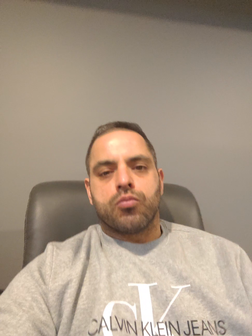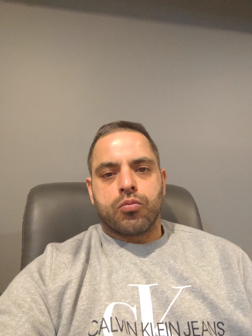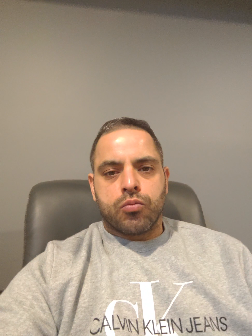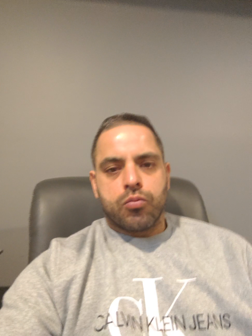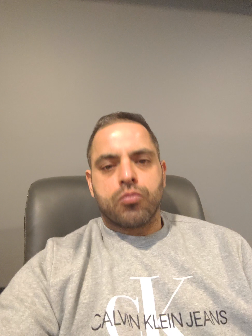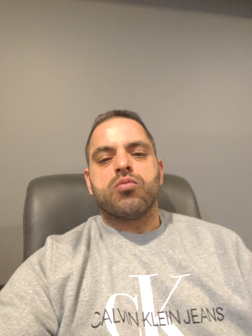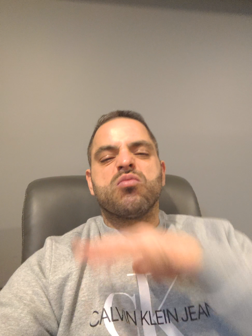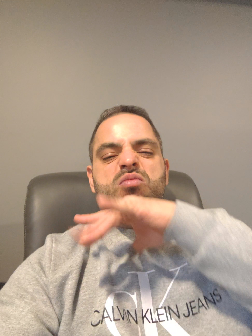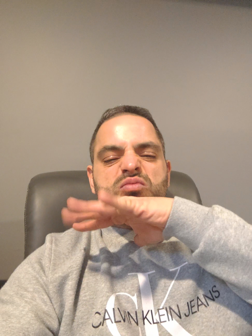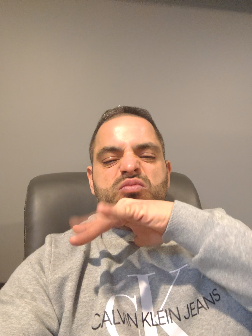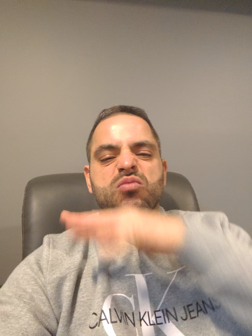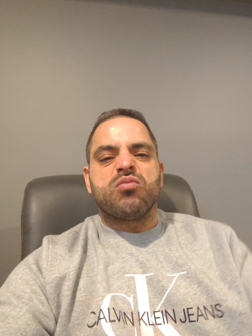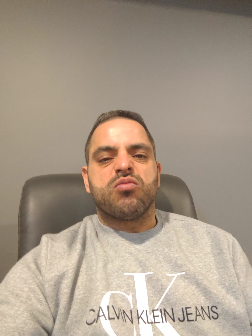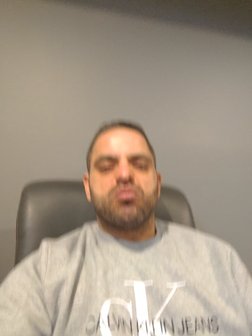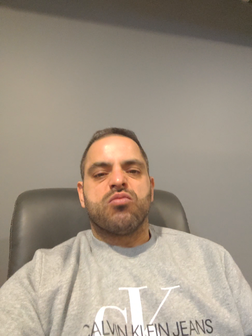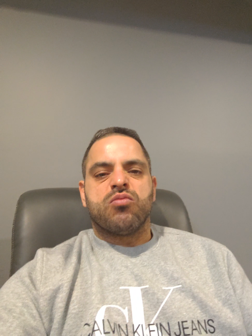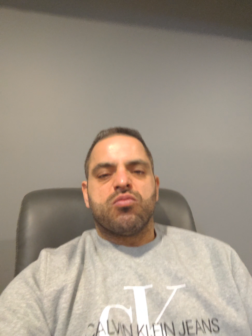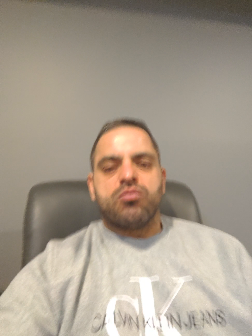dirty